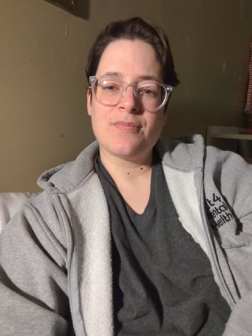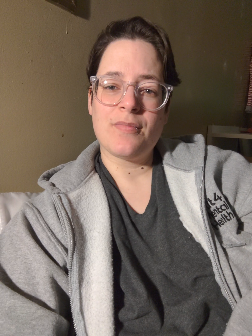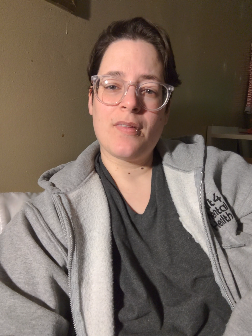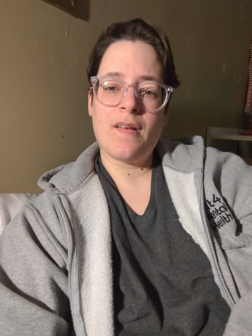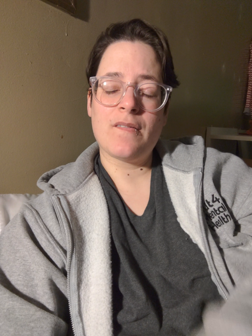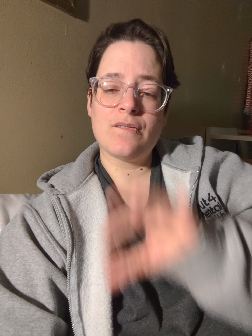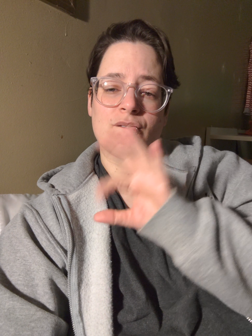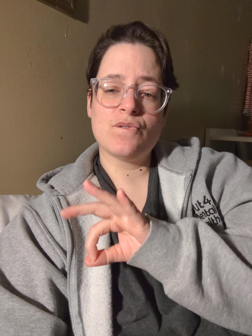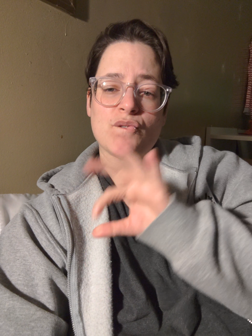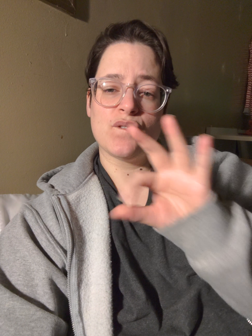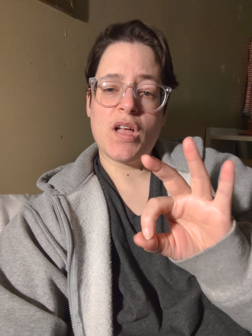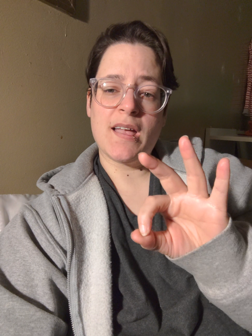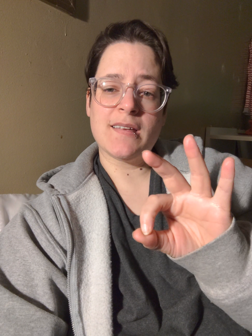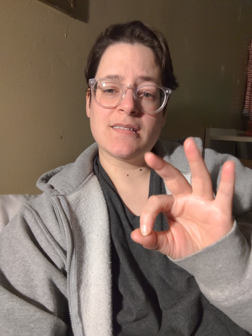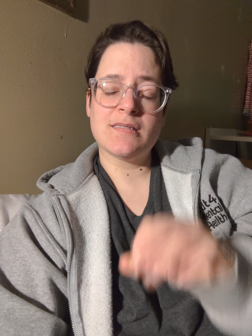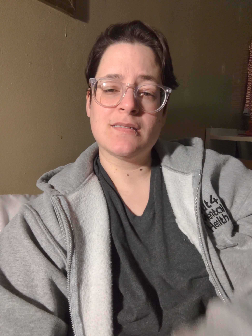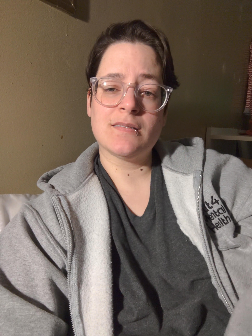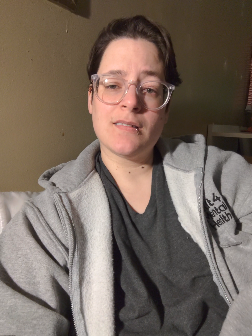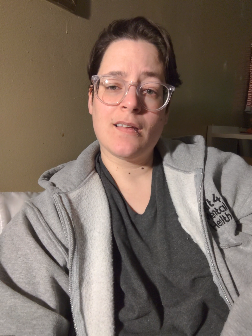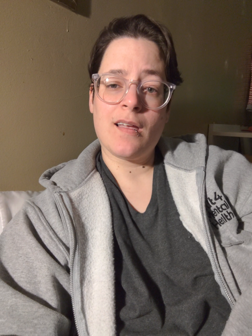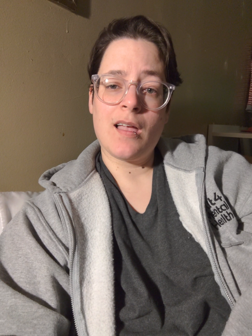french fries